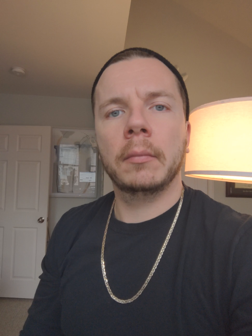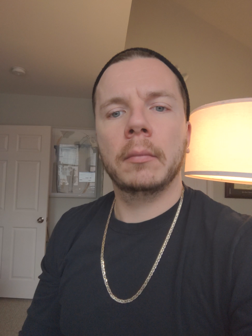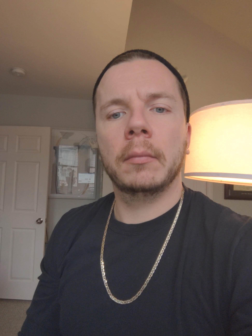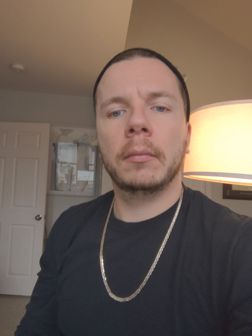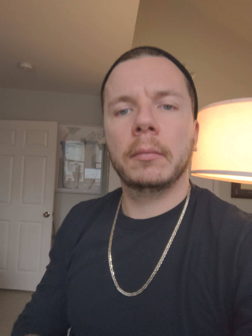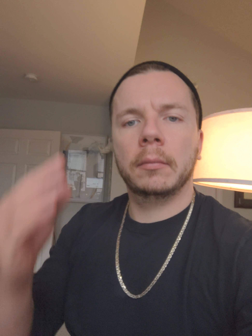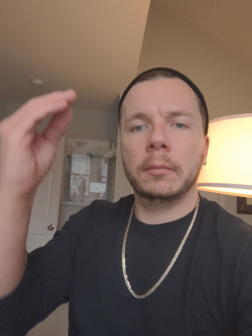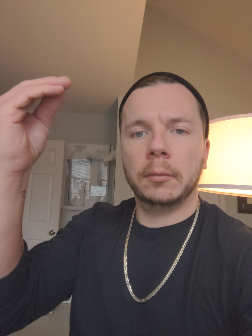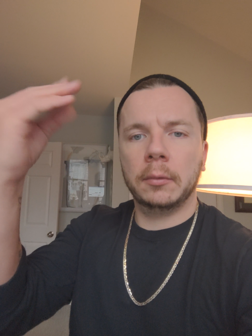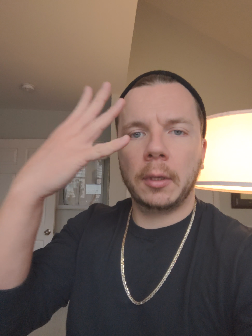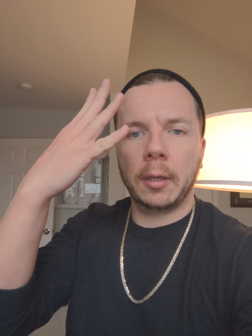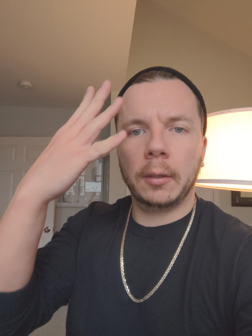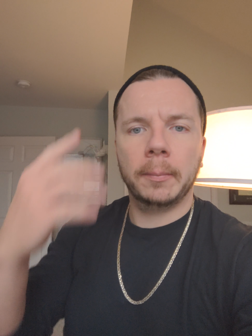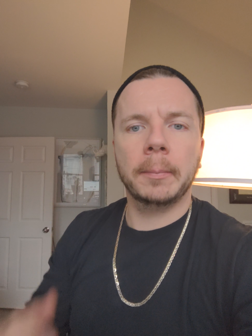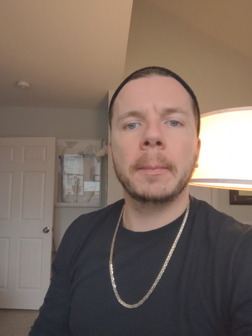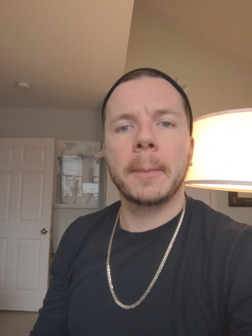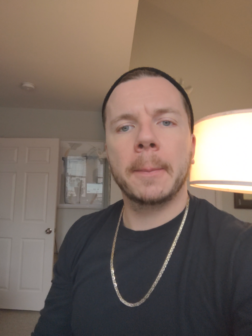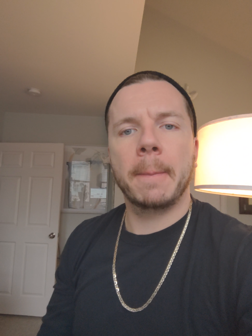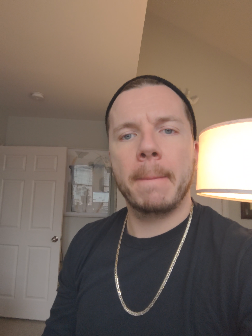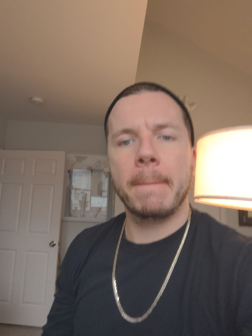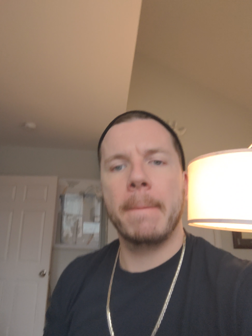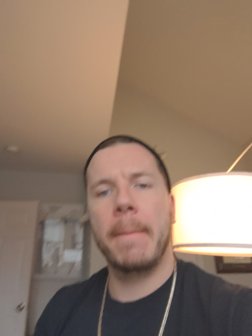sun